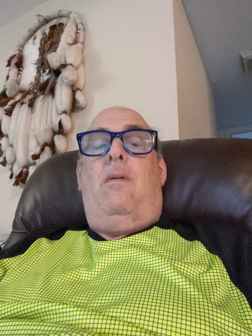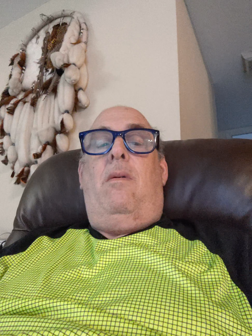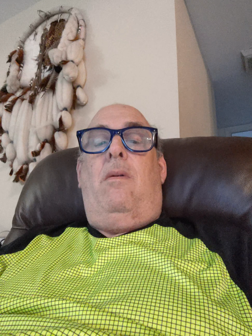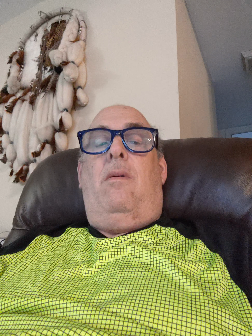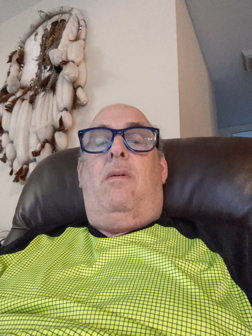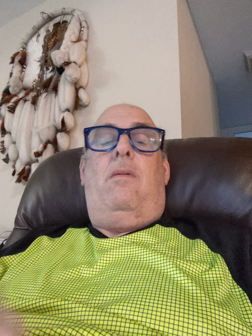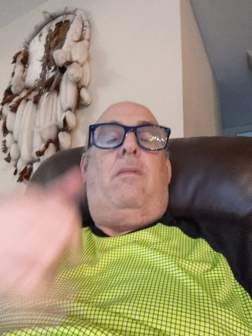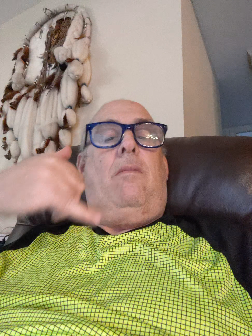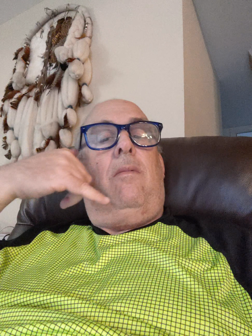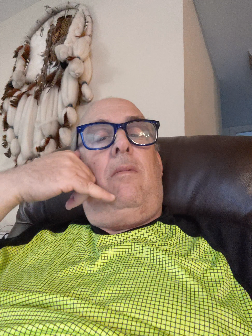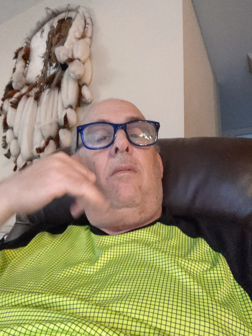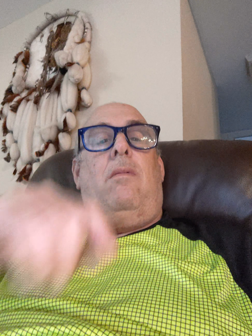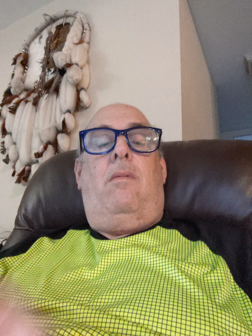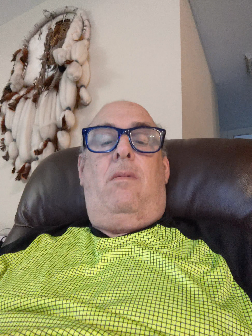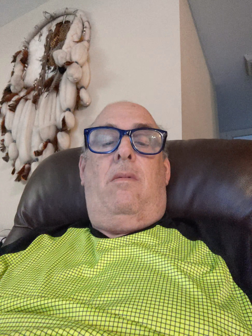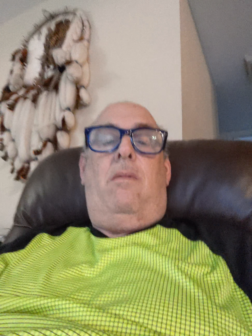call on the phone